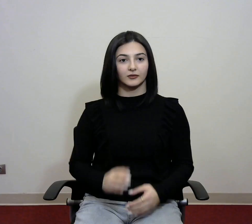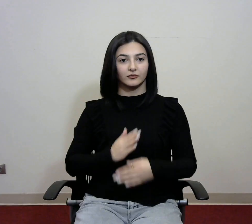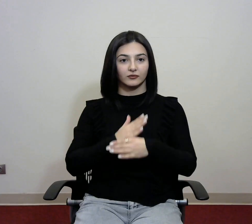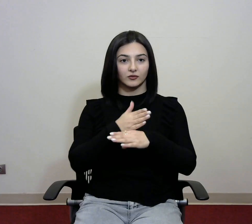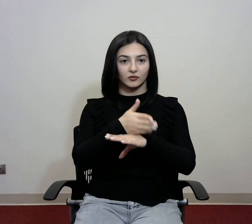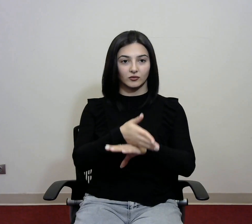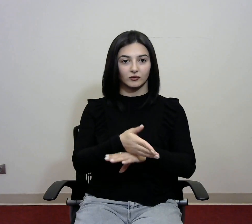müraciət